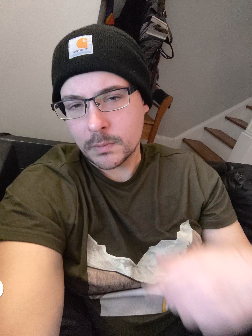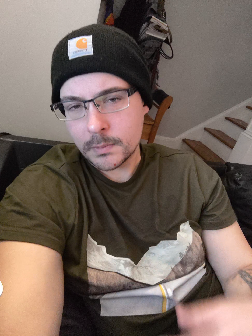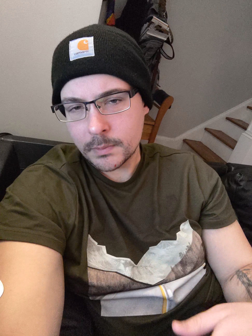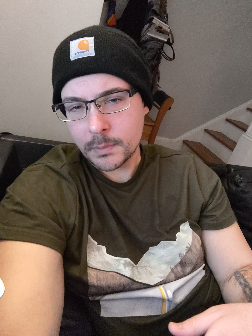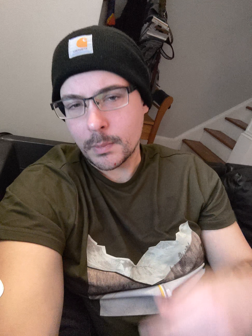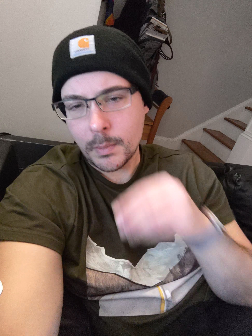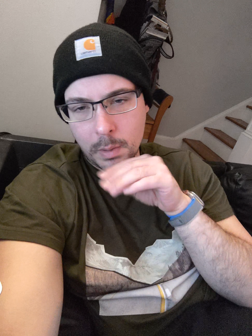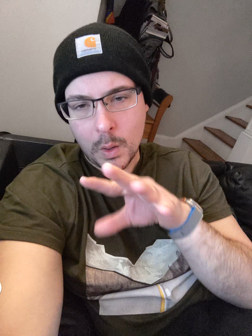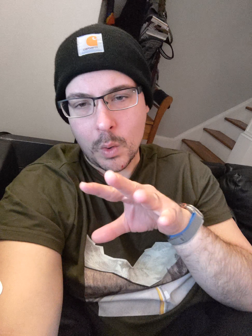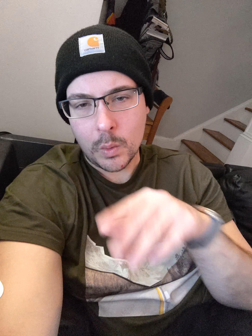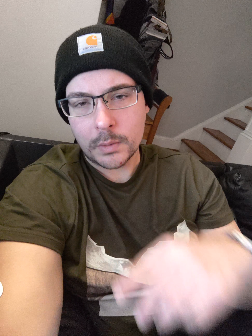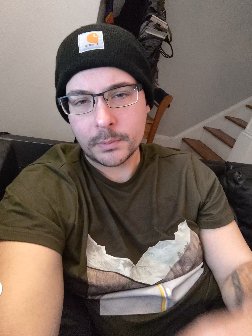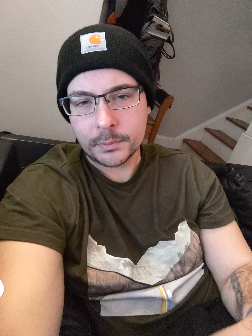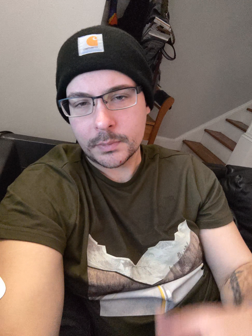blow